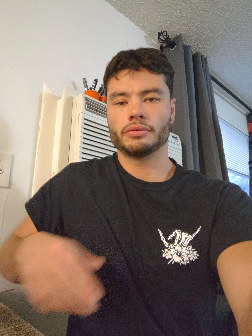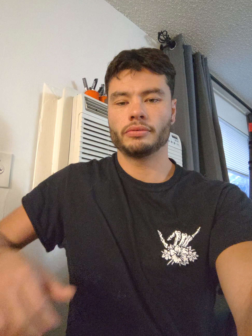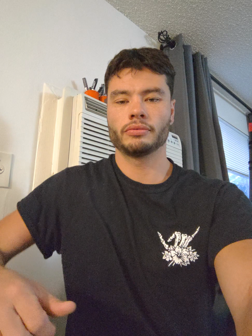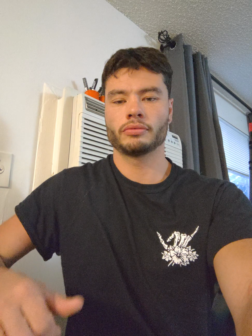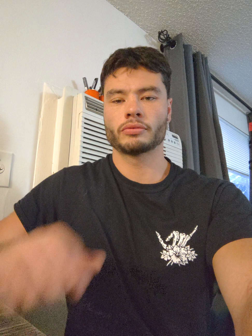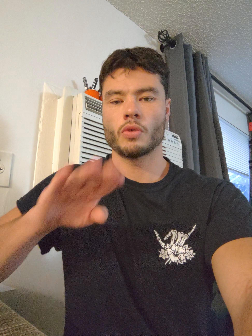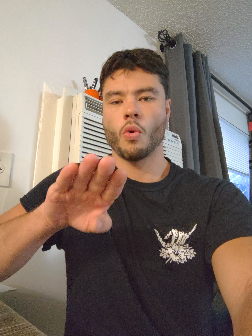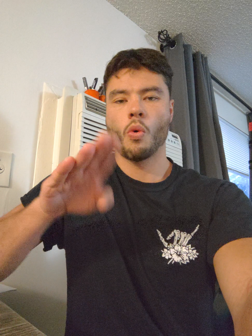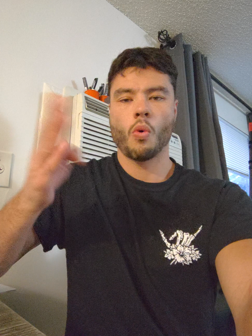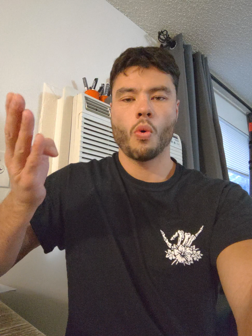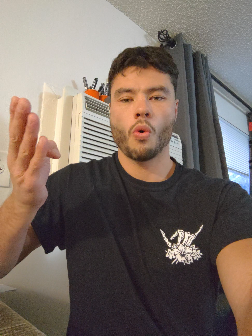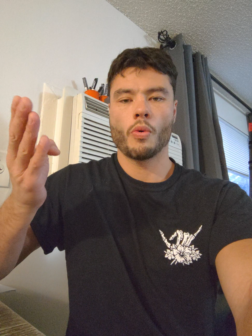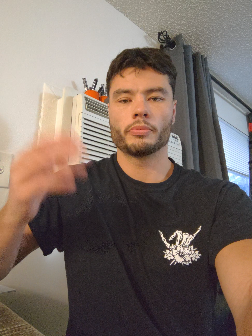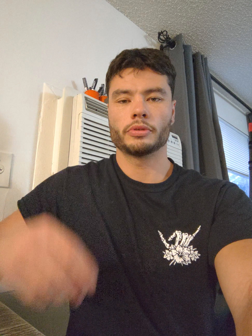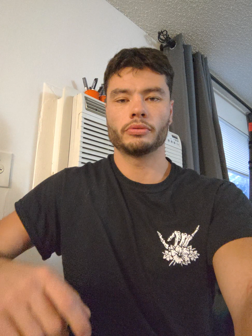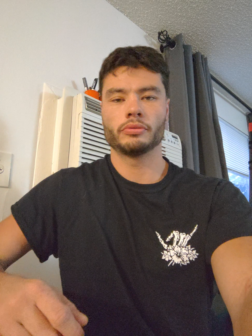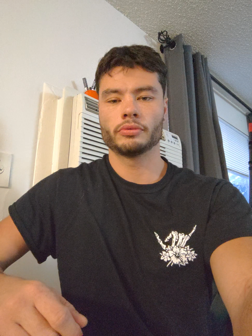open